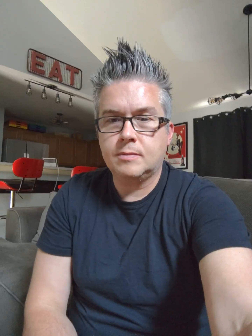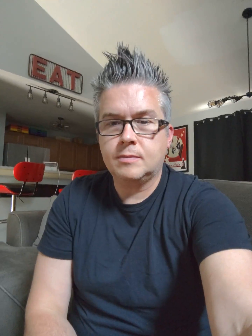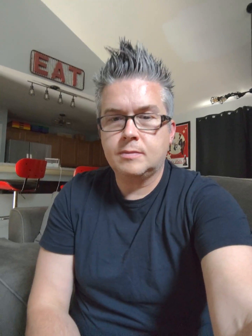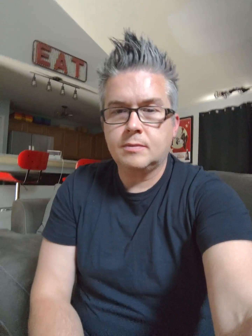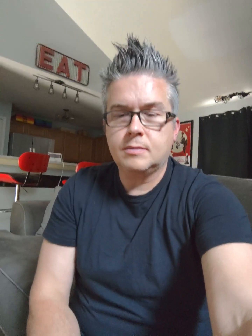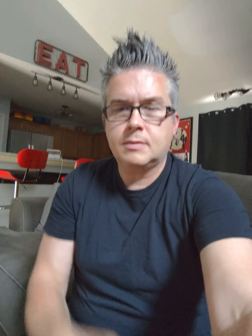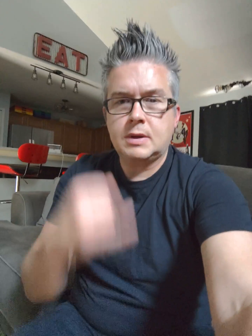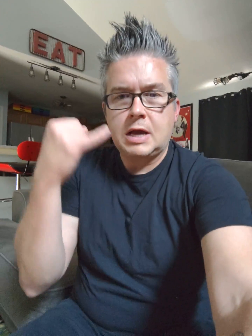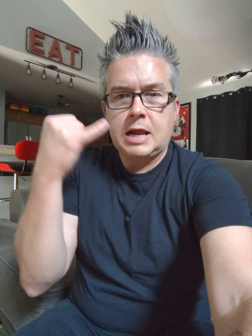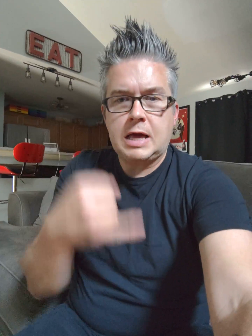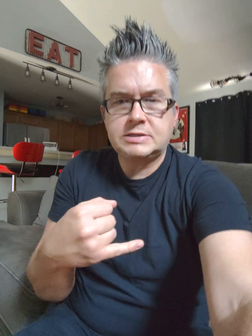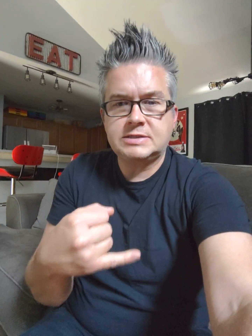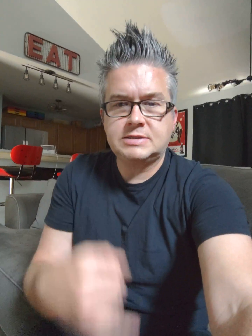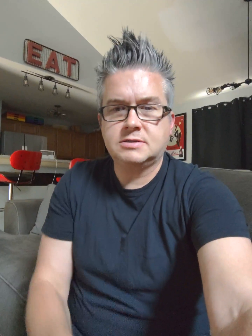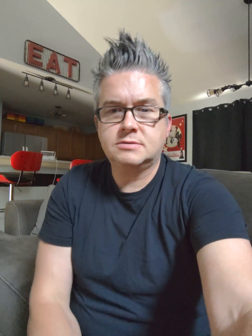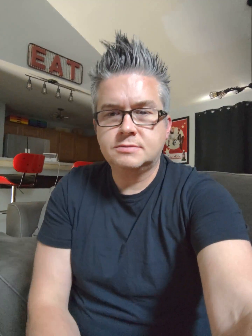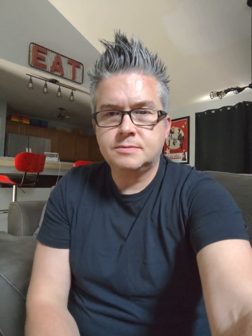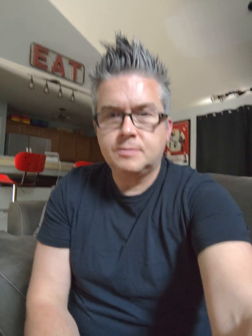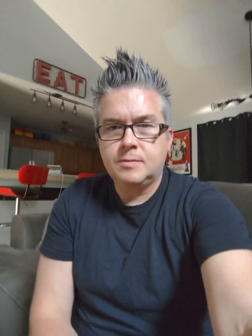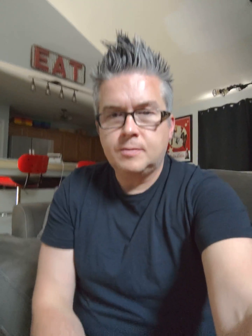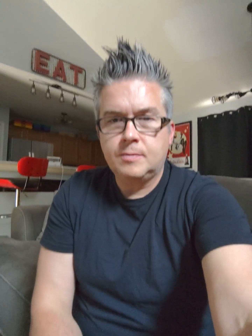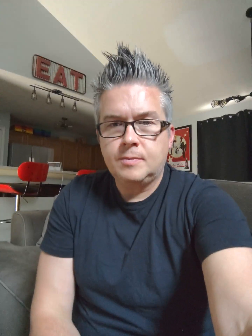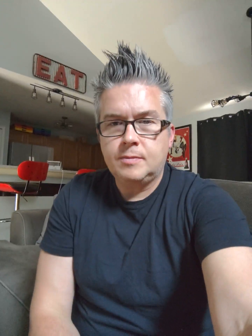last